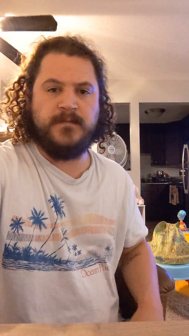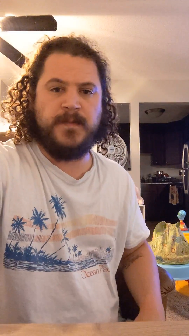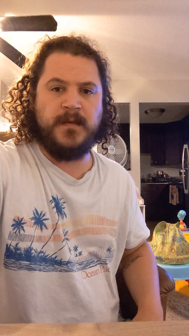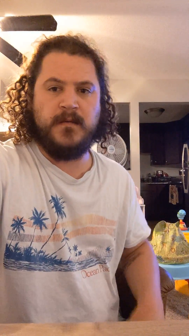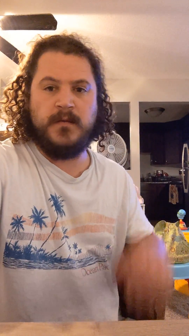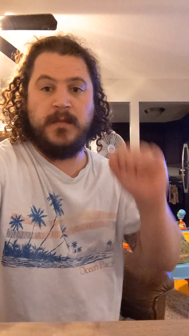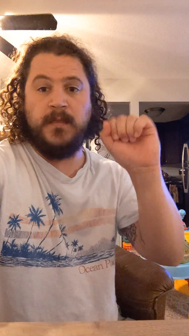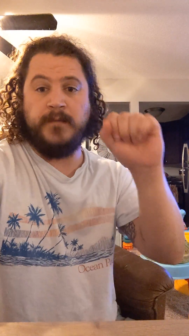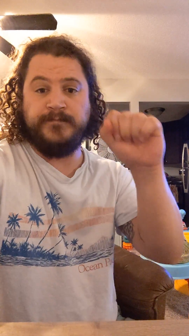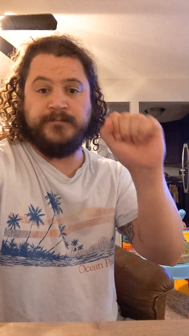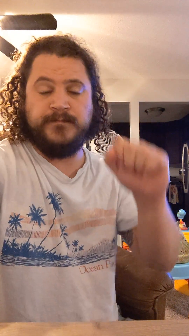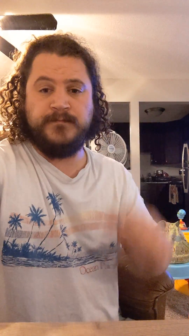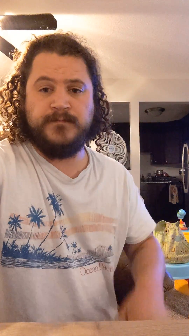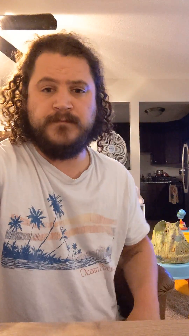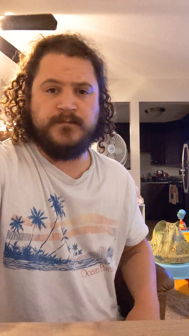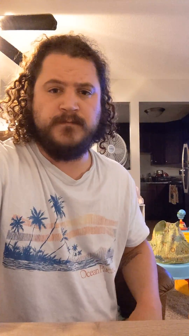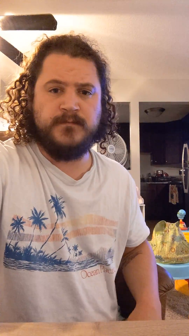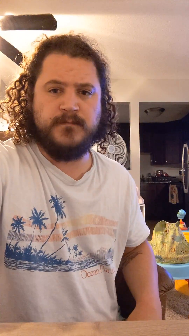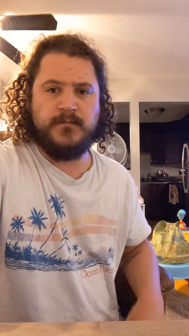knock